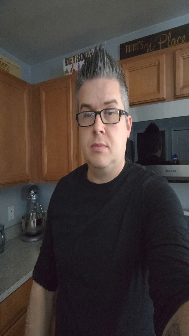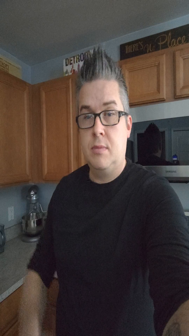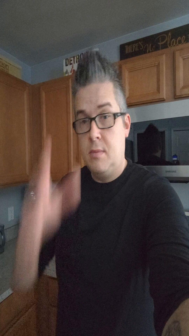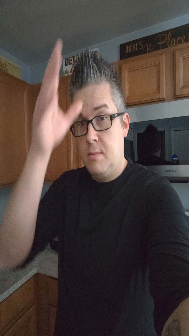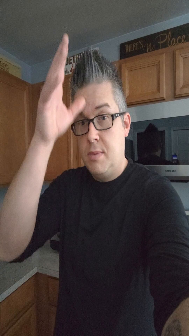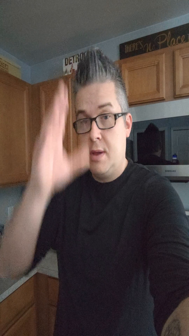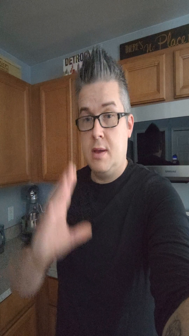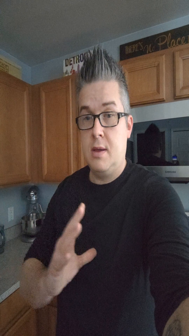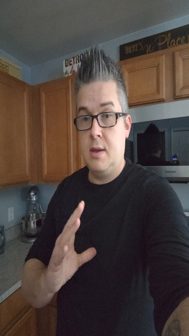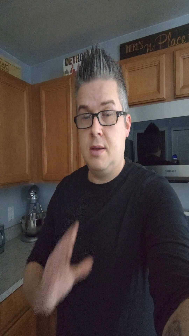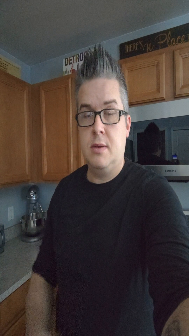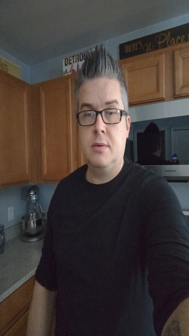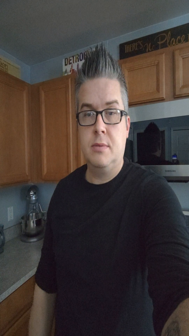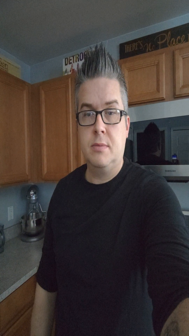man